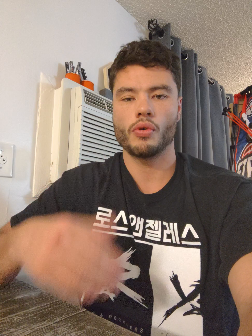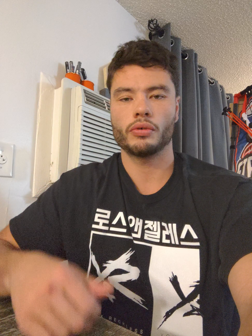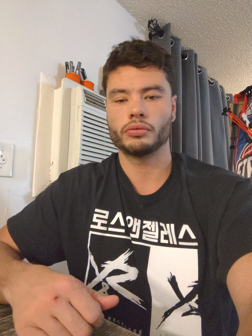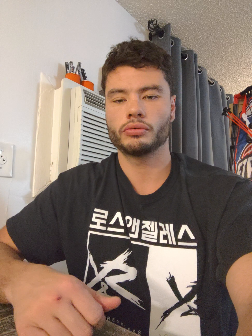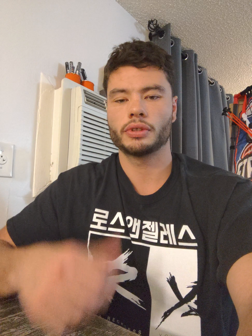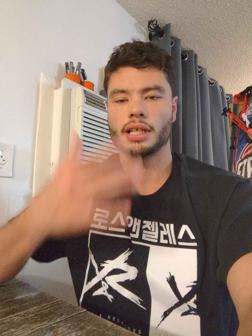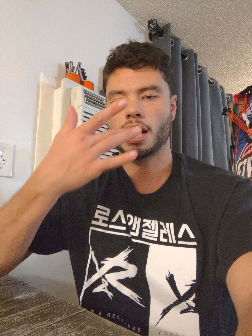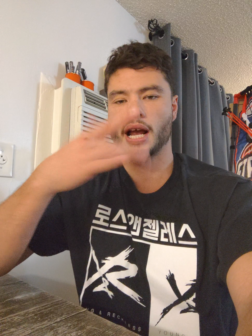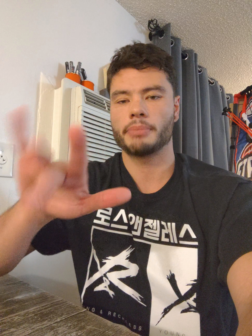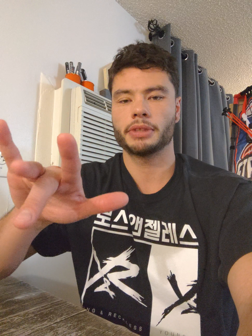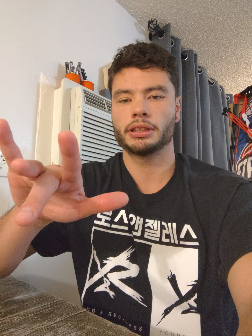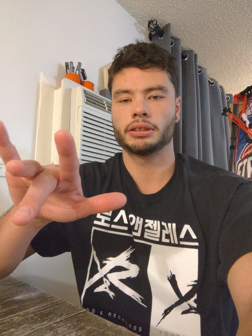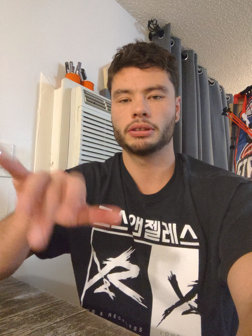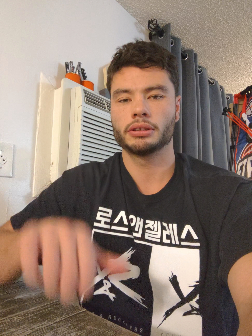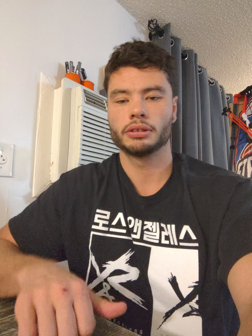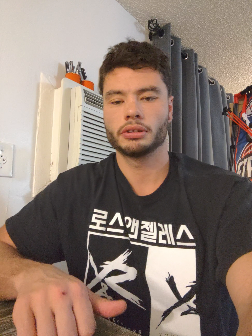empty